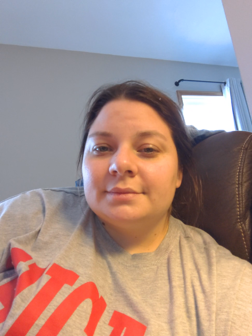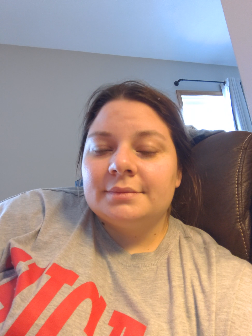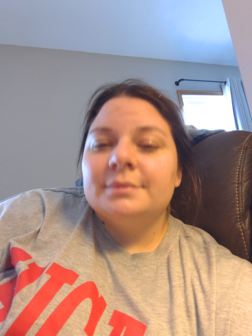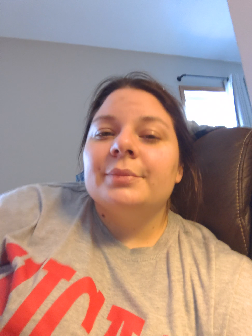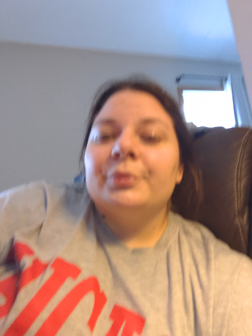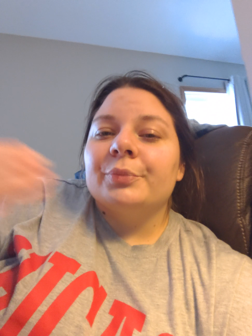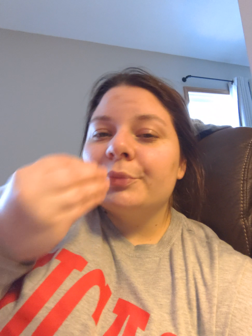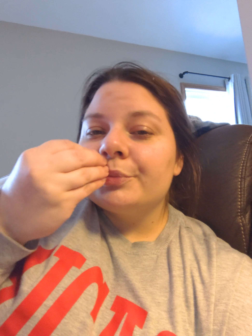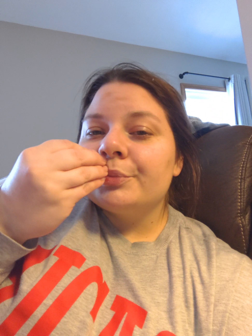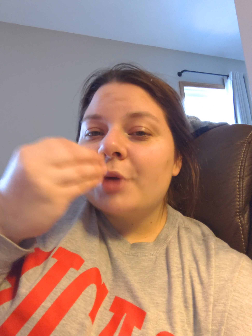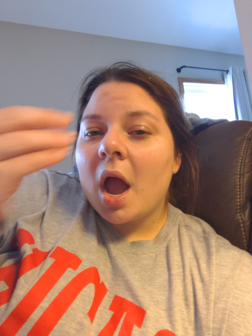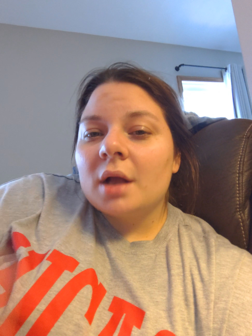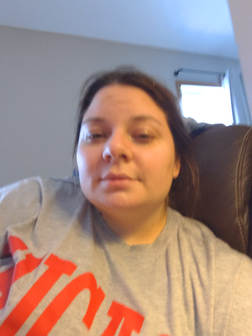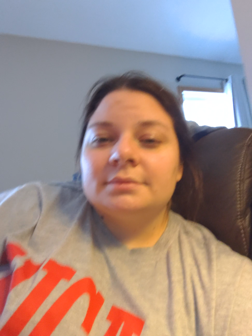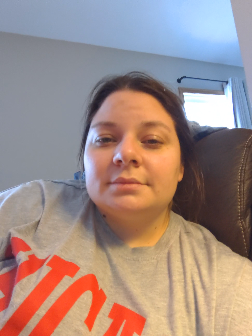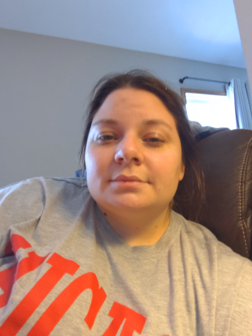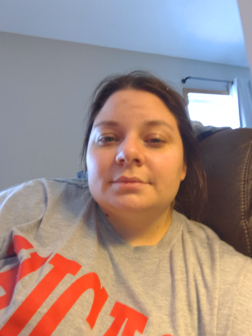kiss